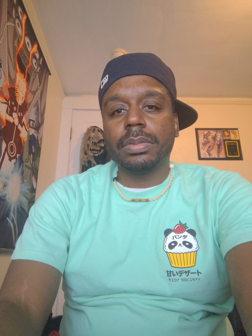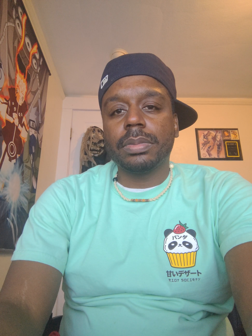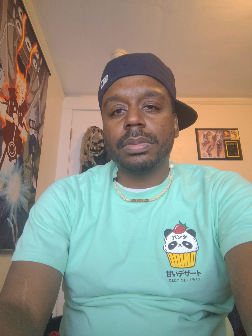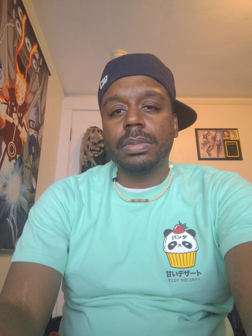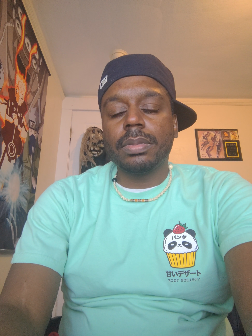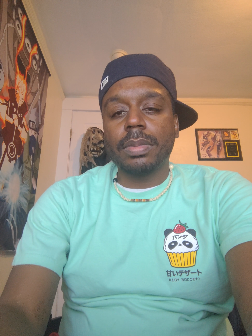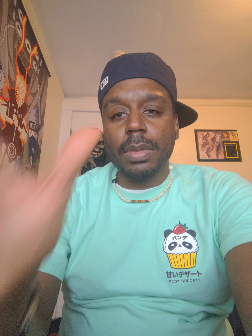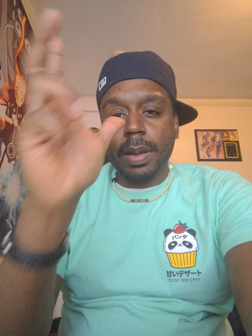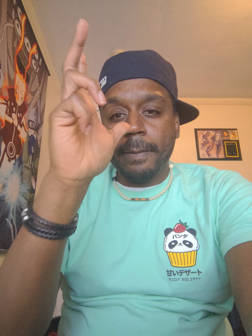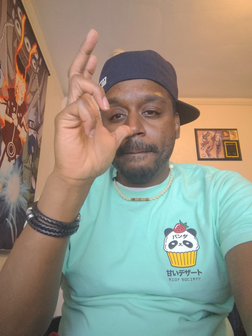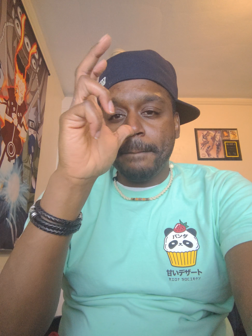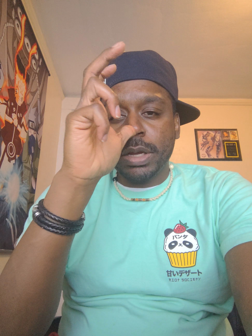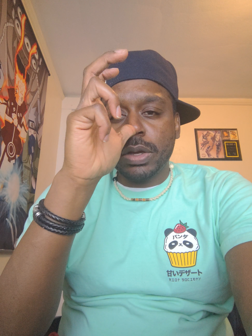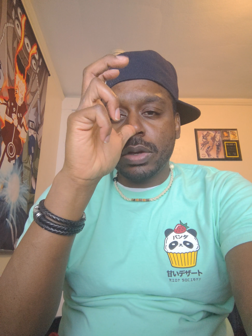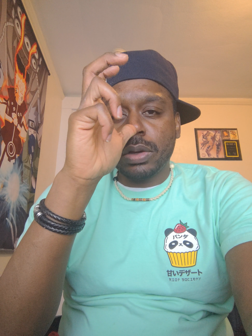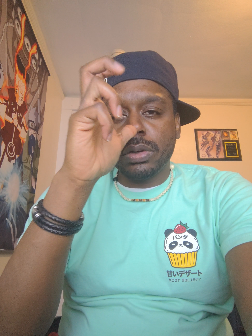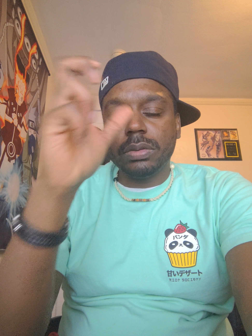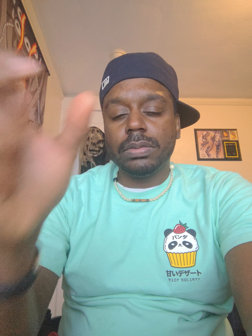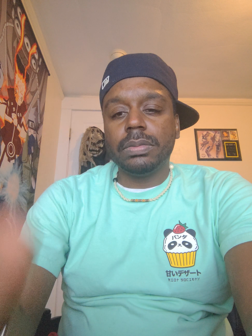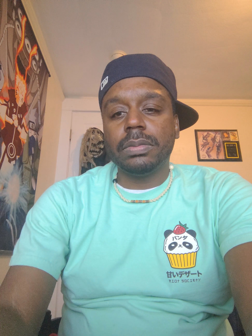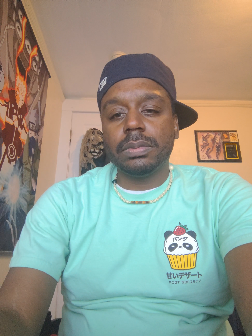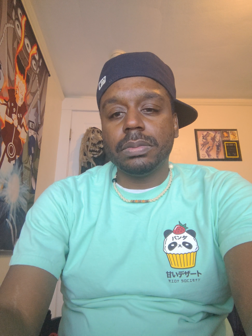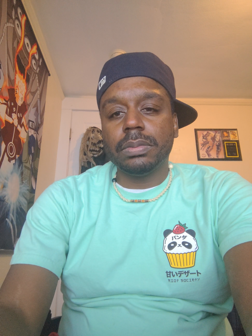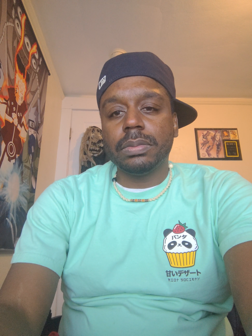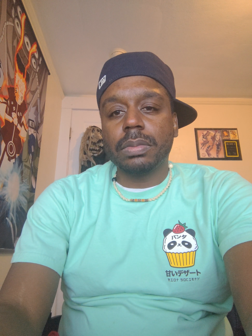bug